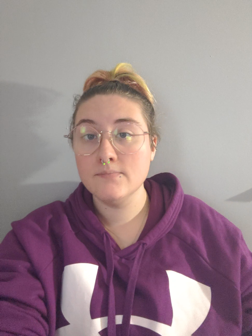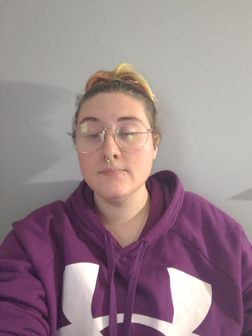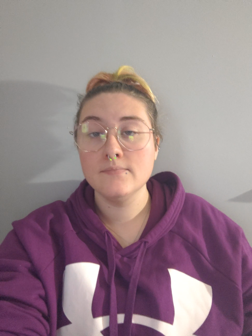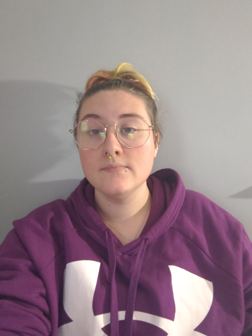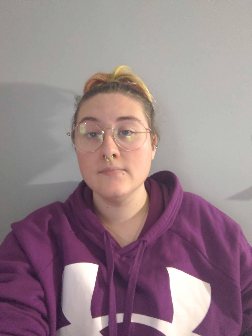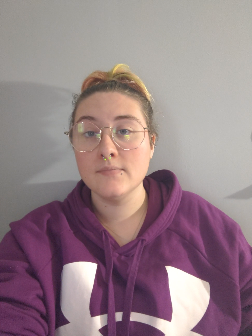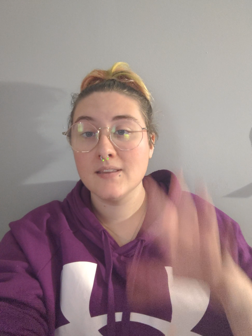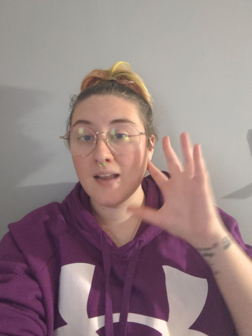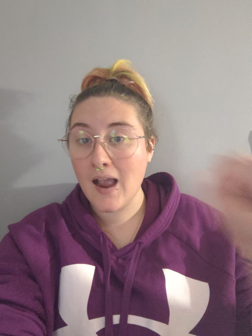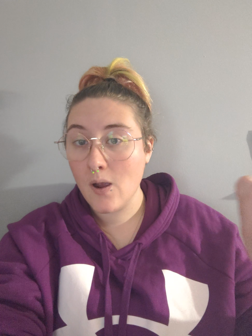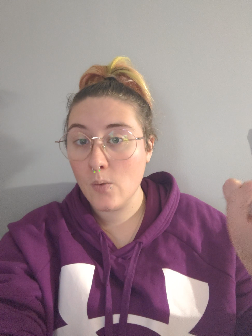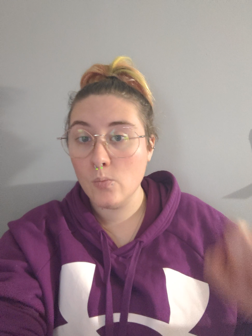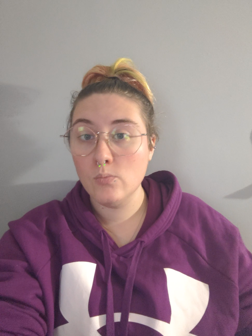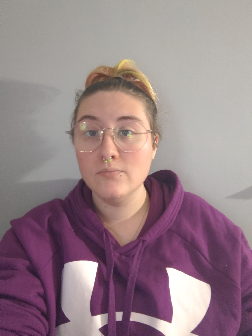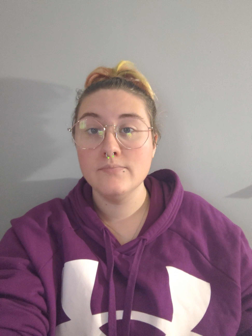loud